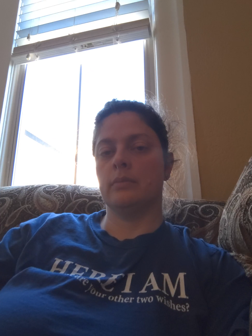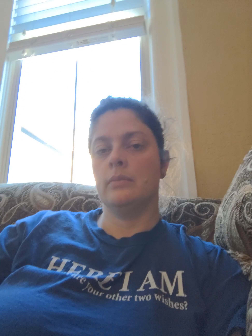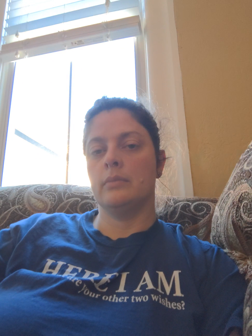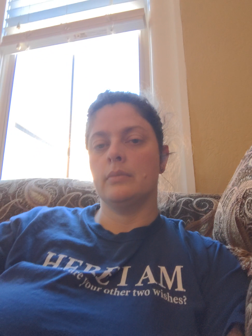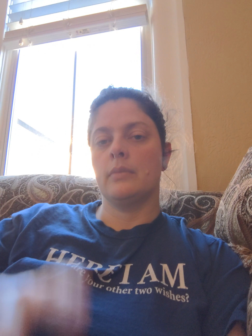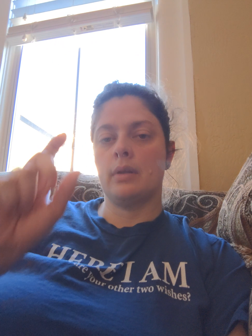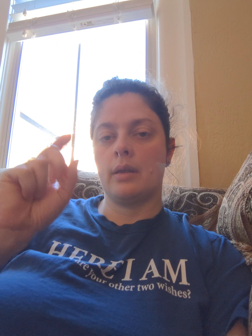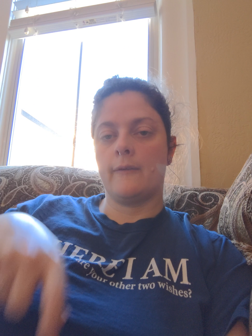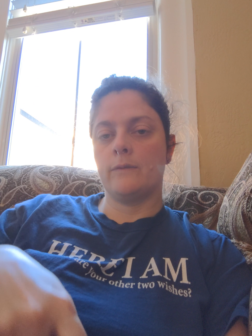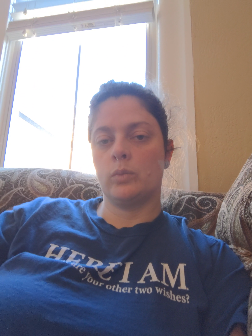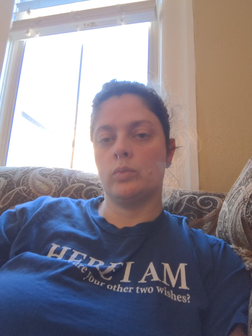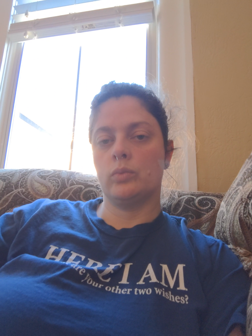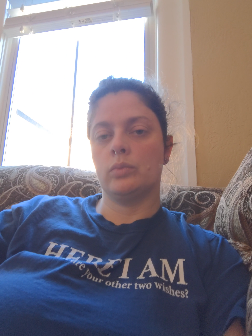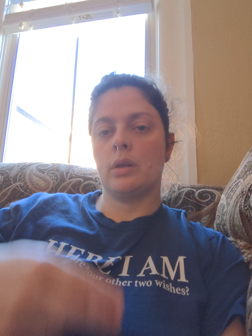have to